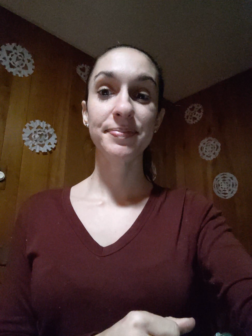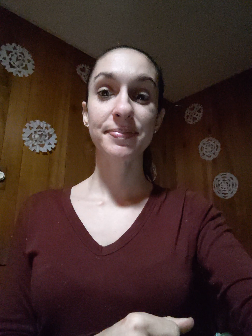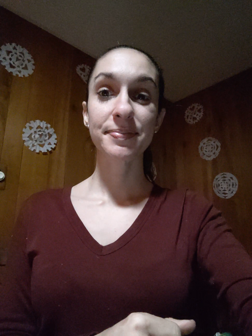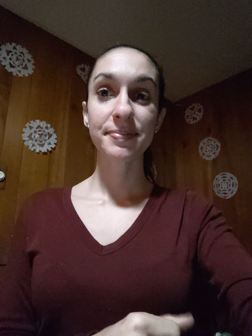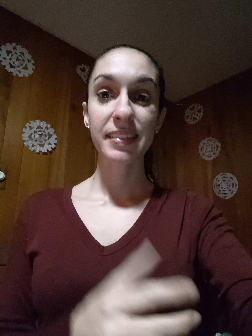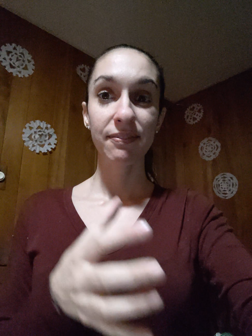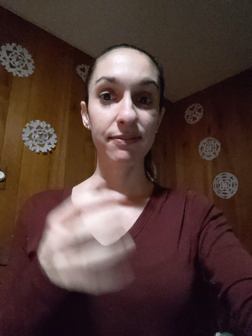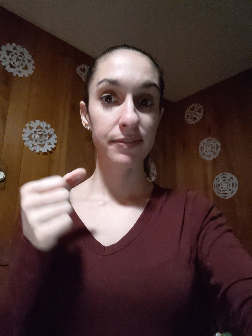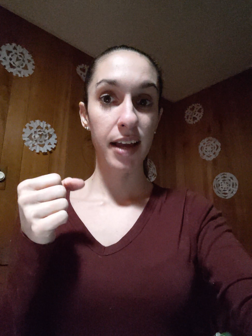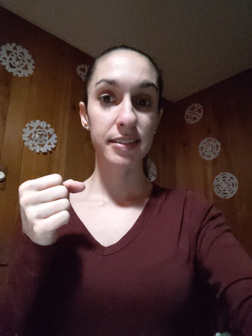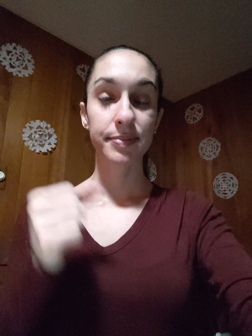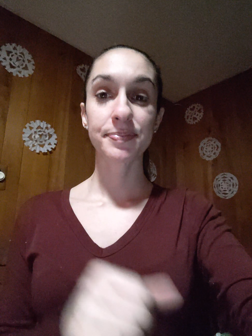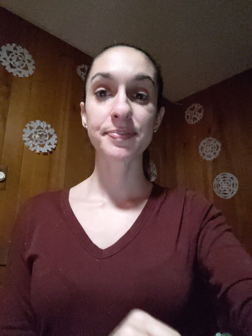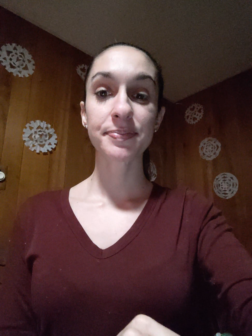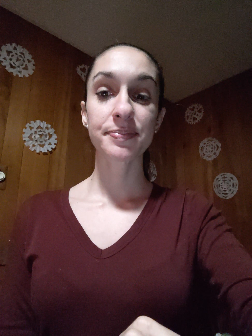fast